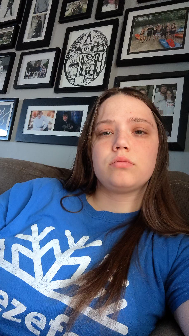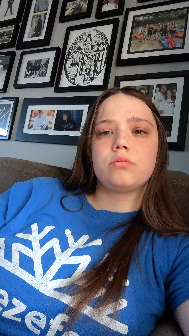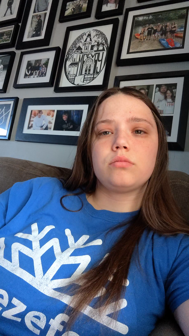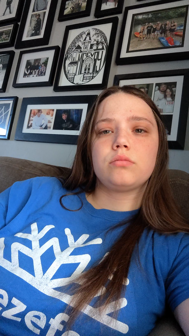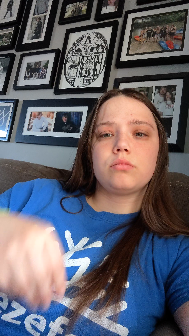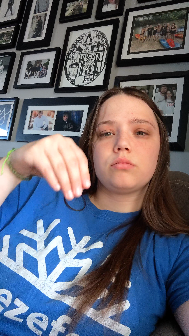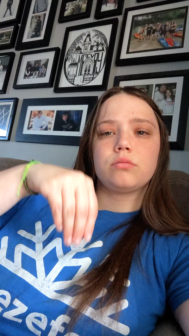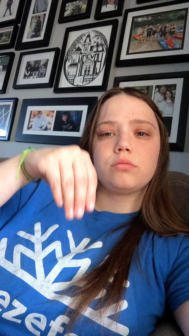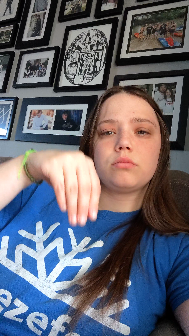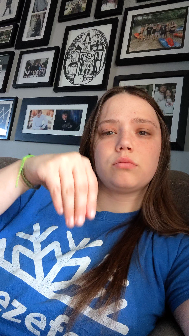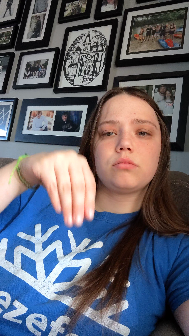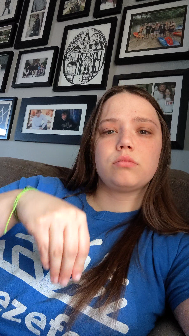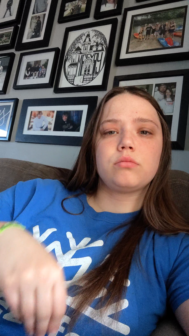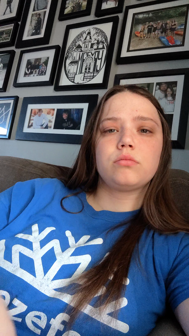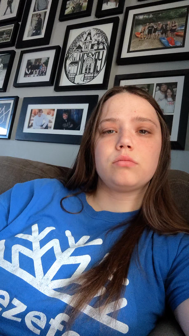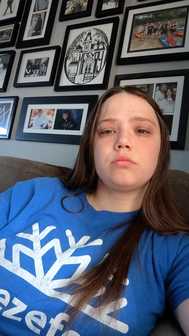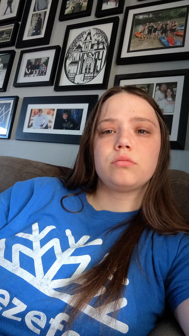inside